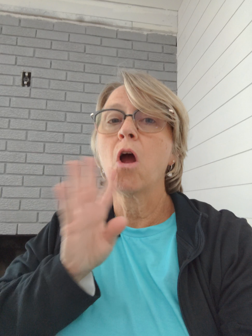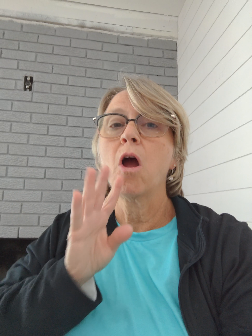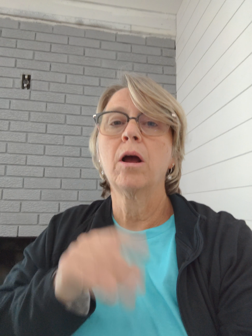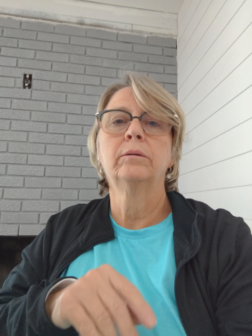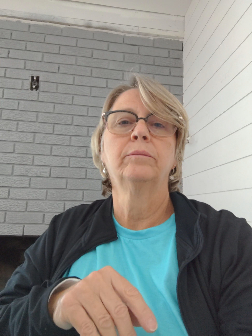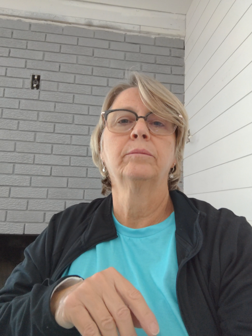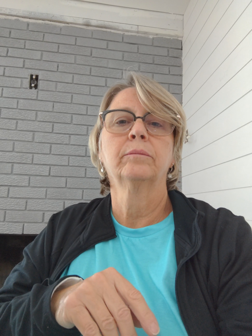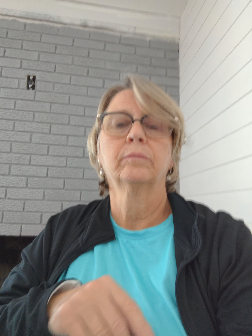talk